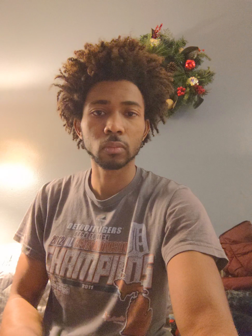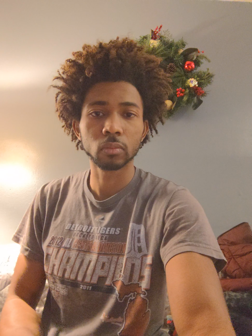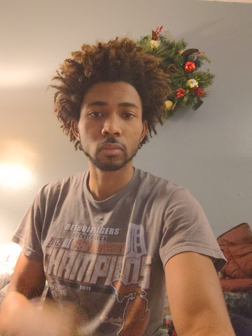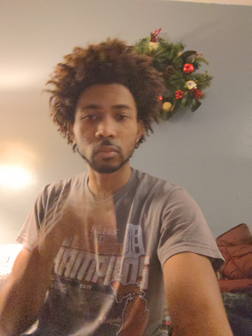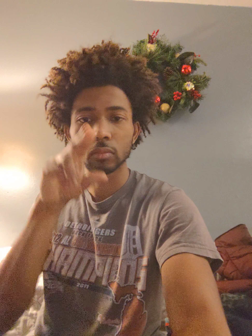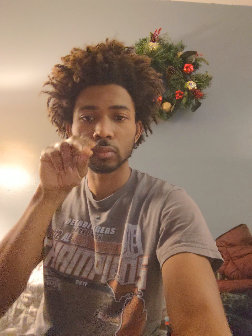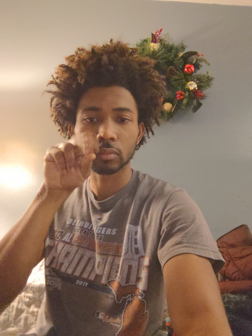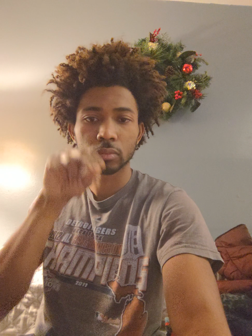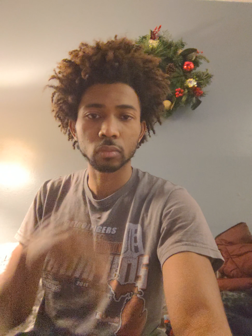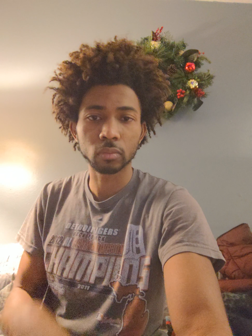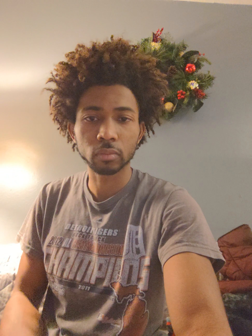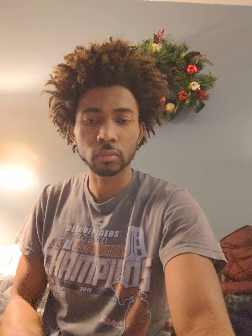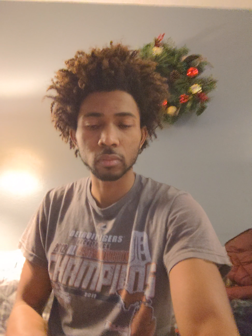goose